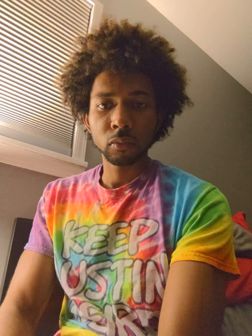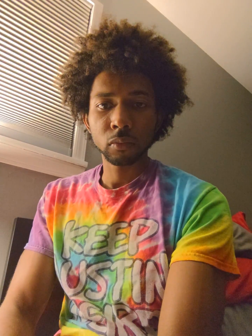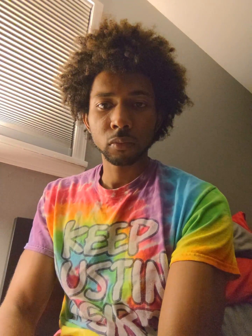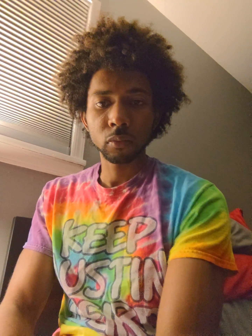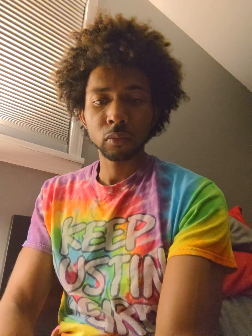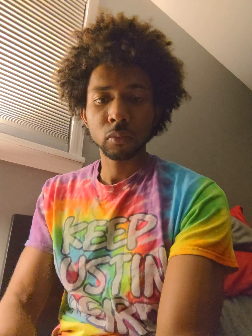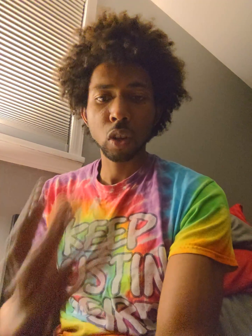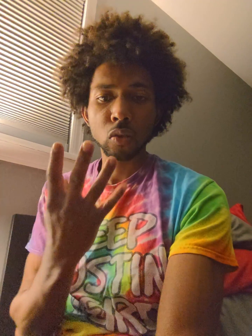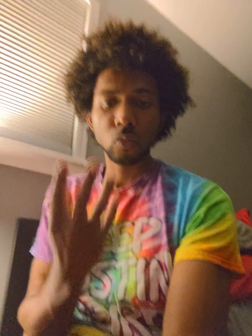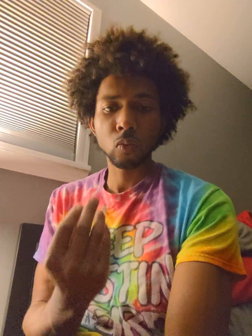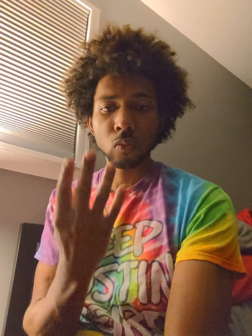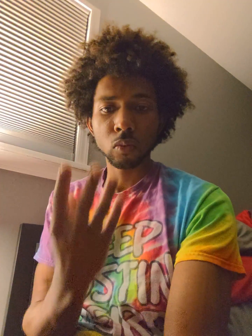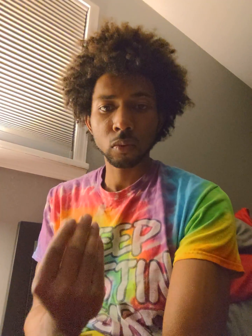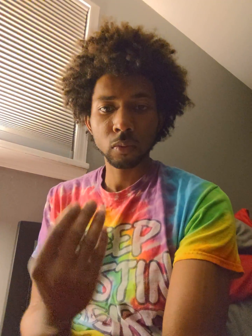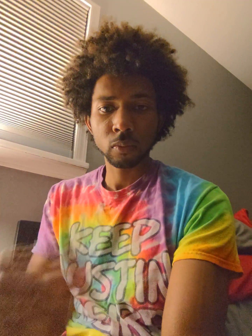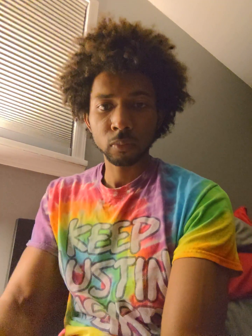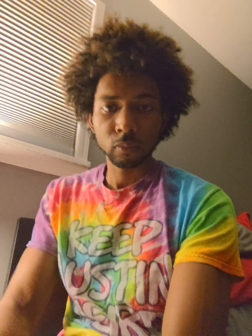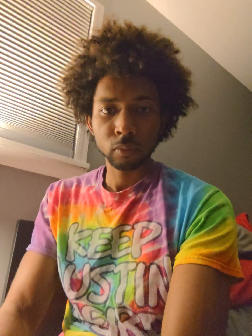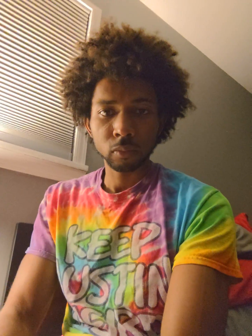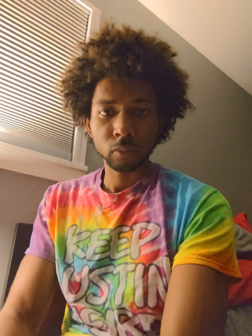gentle